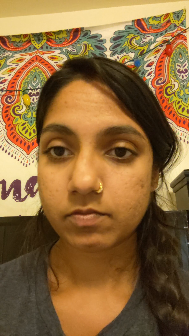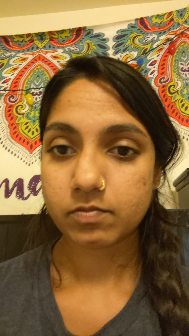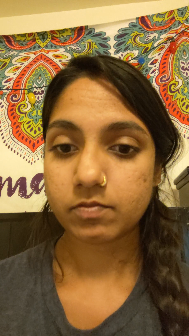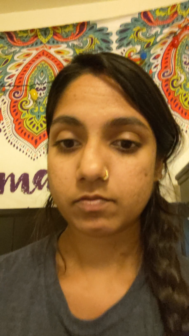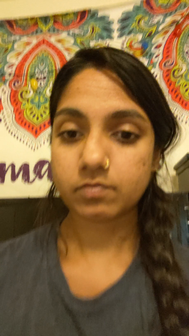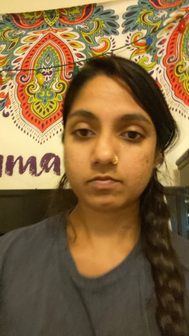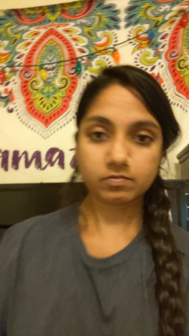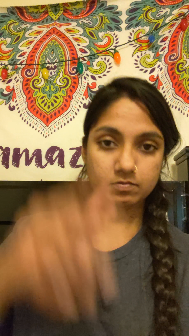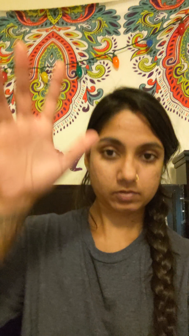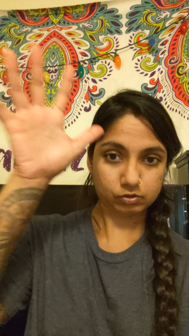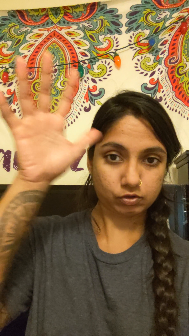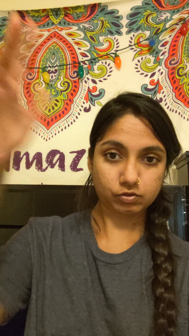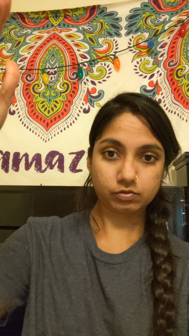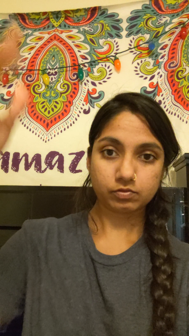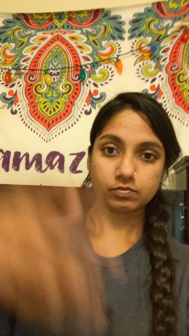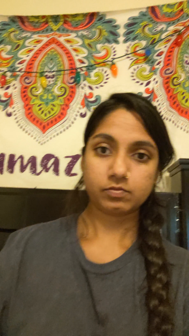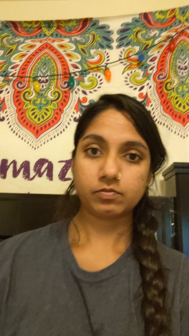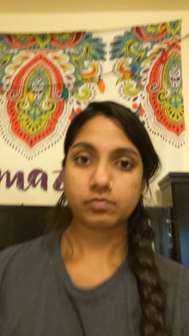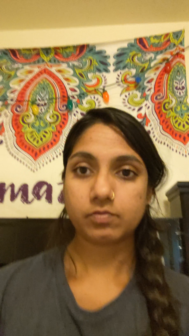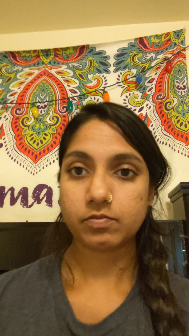deer